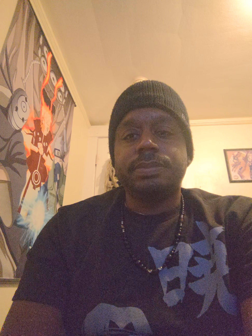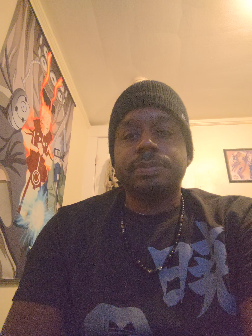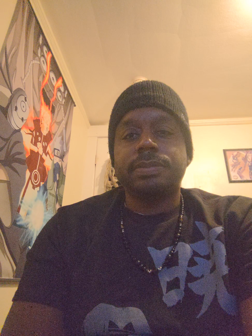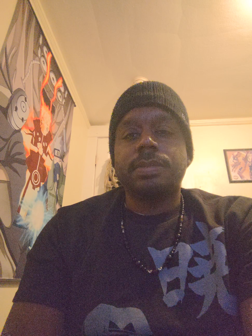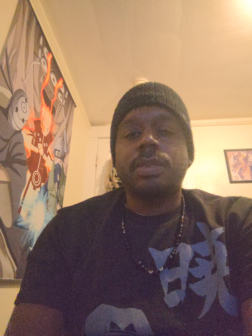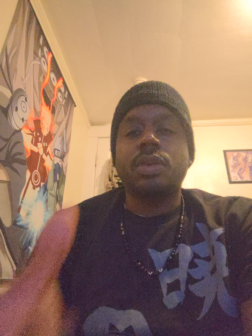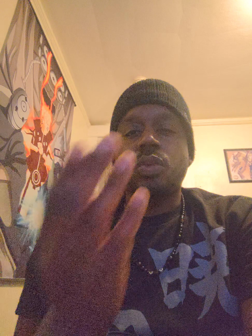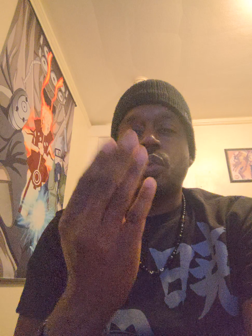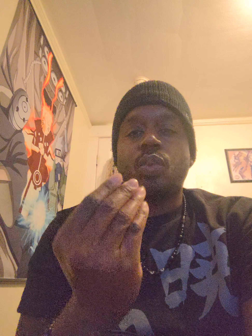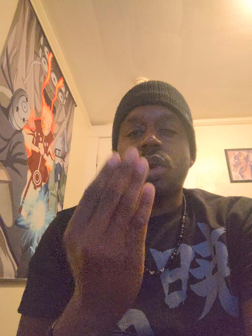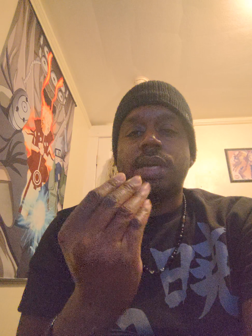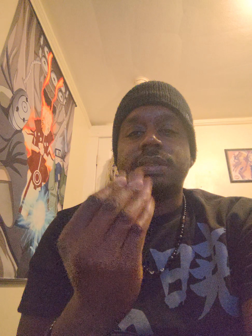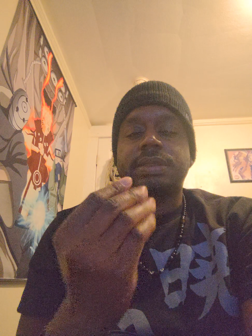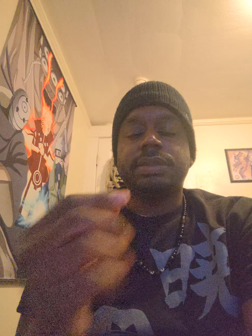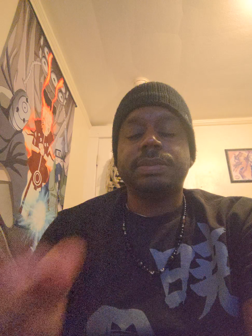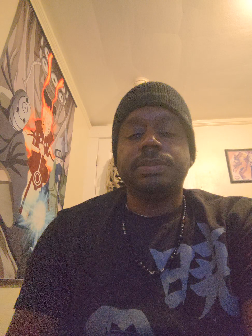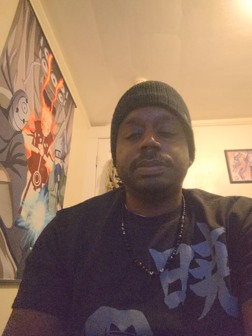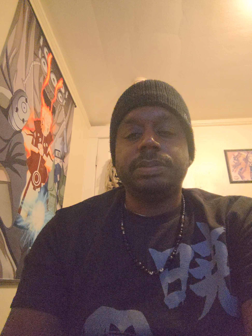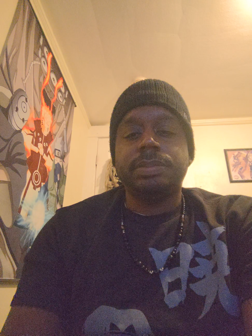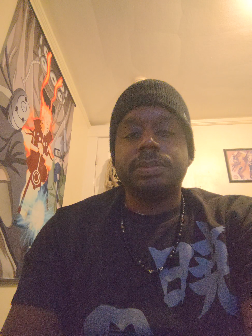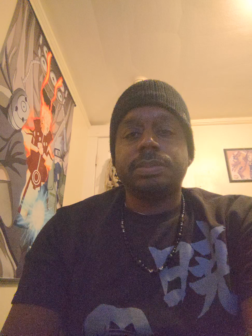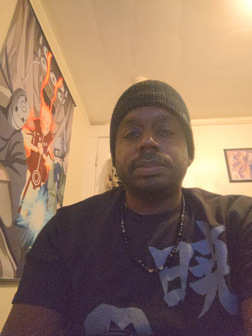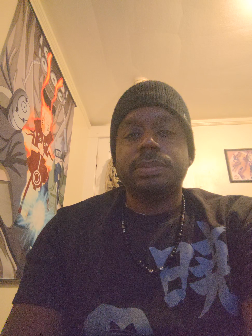wet